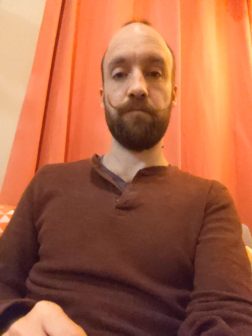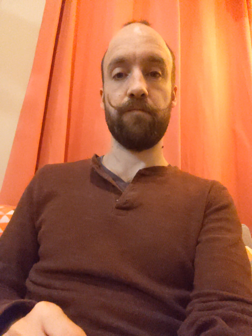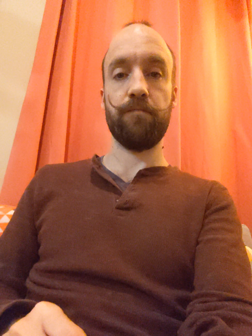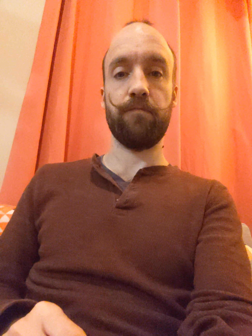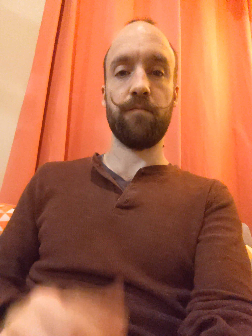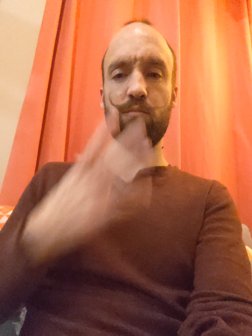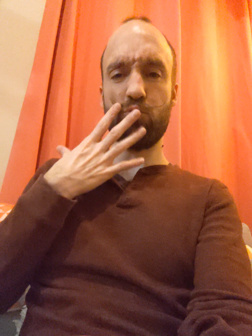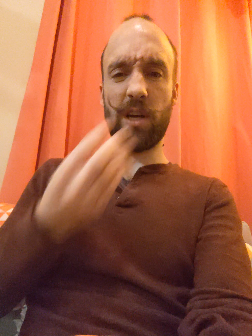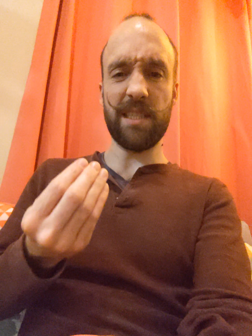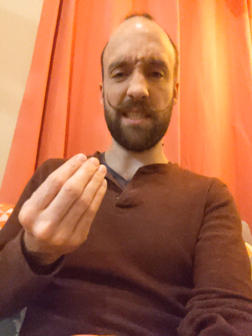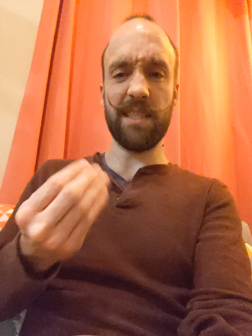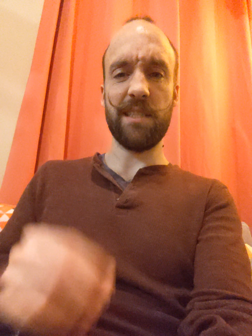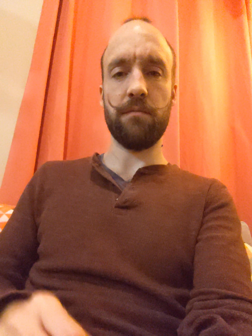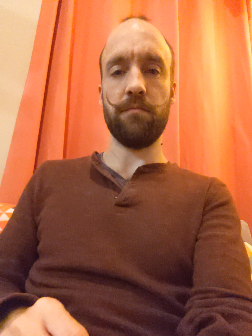wet